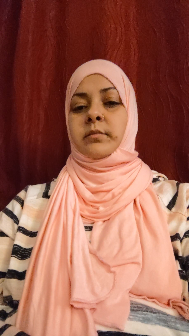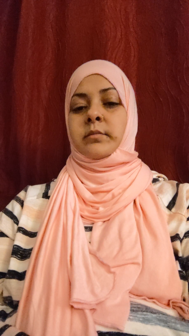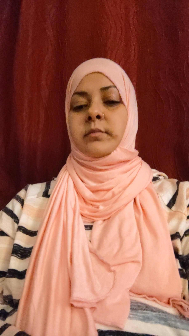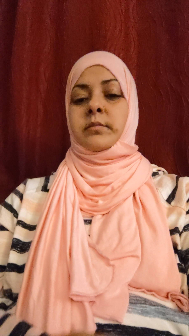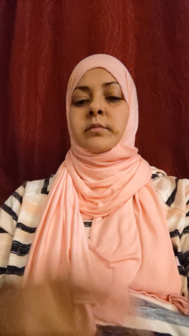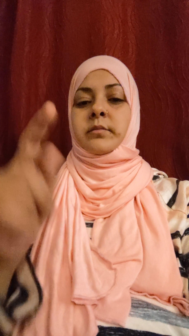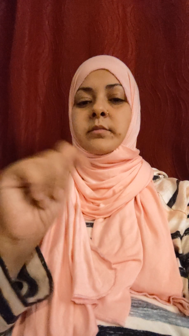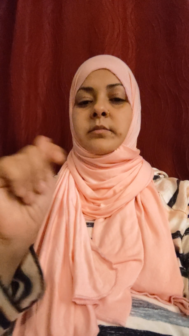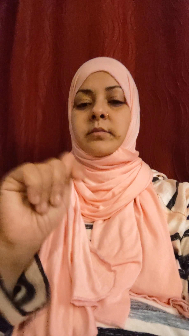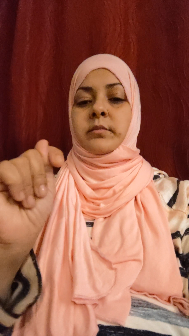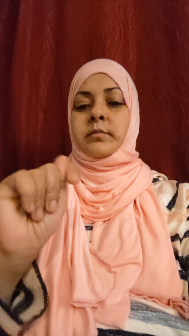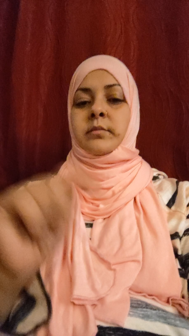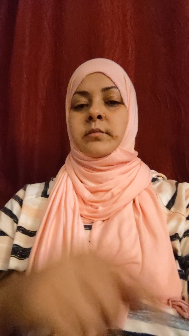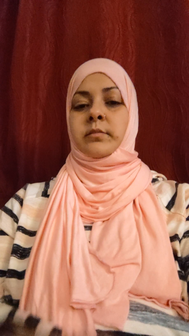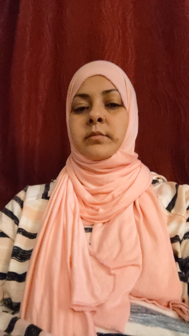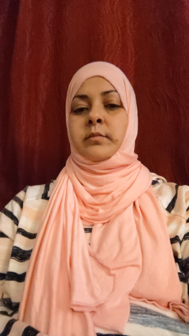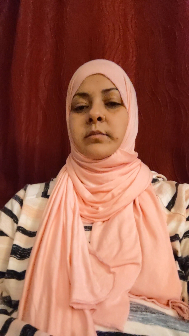bathroom